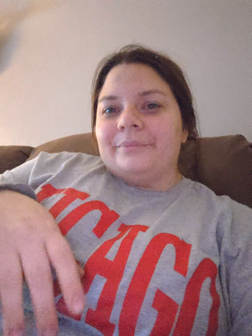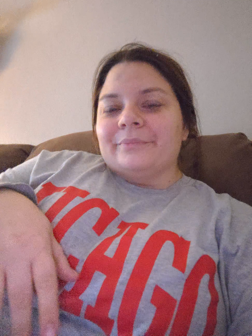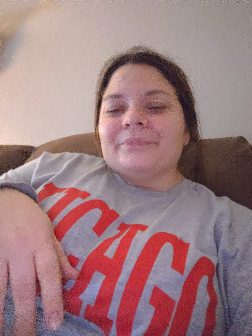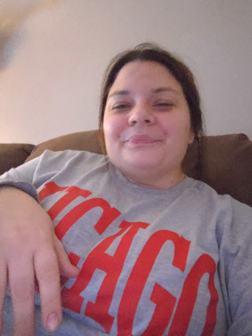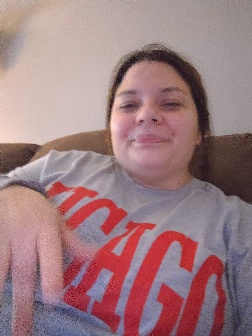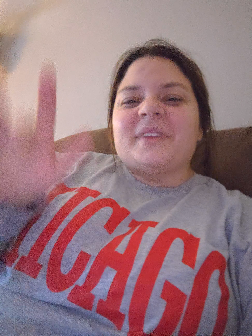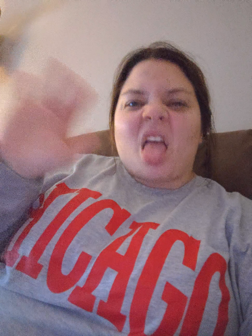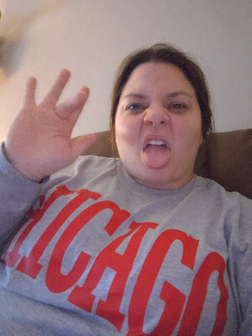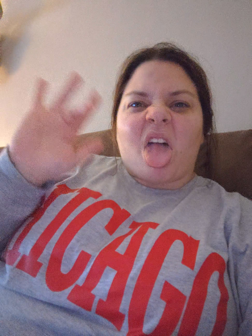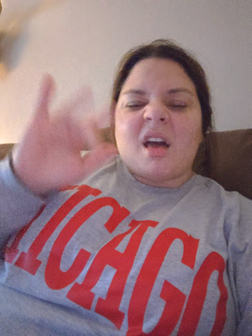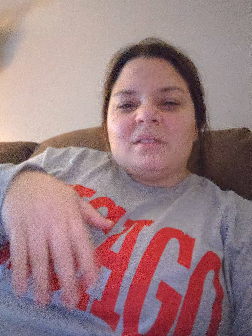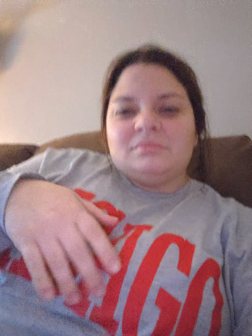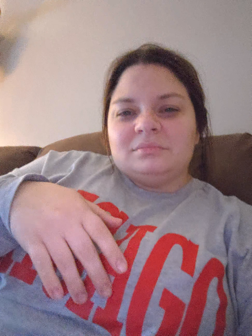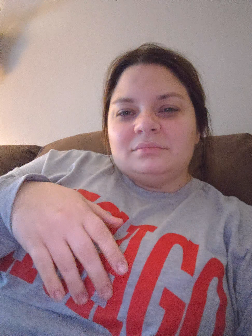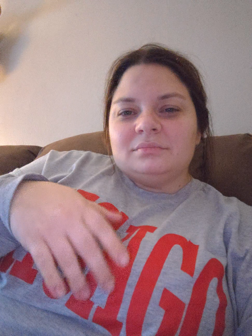yucky